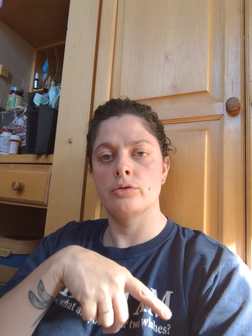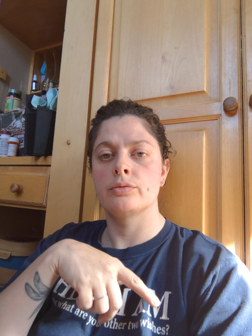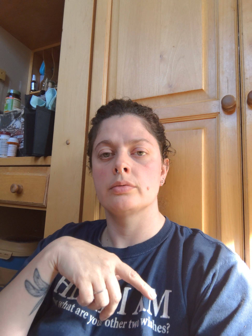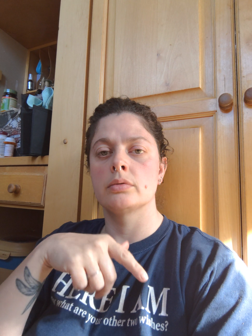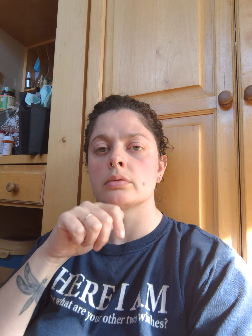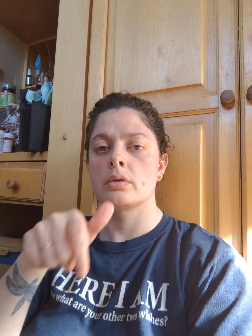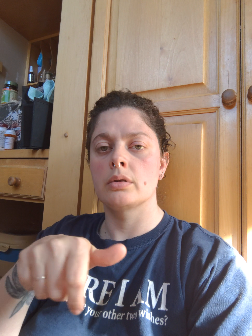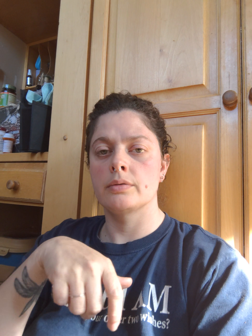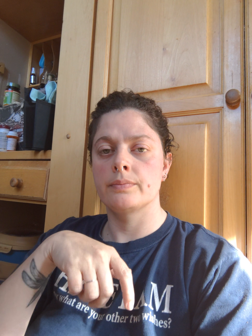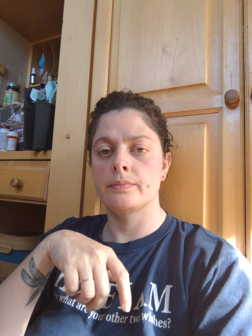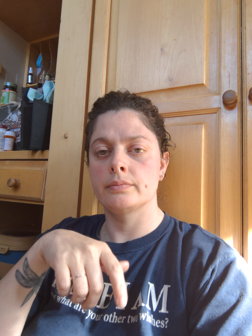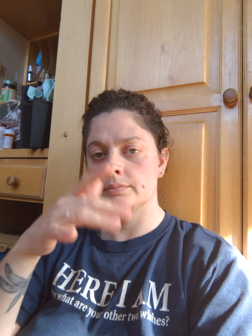not